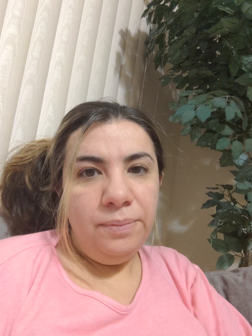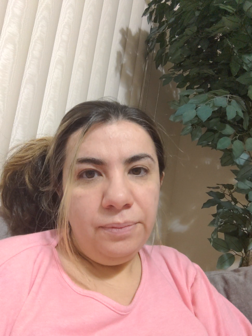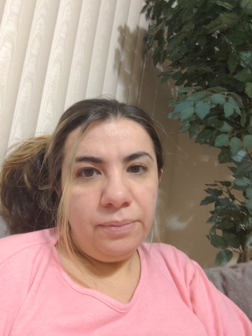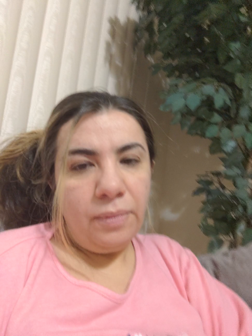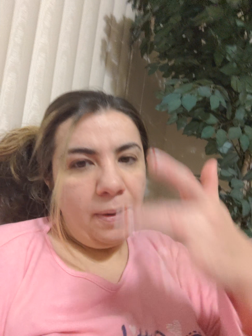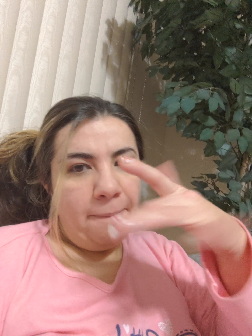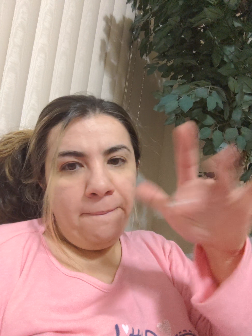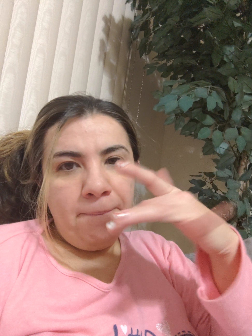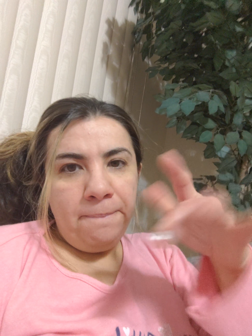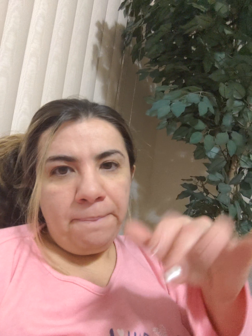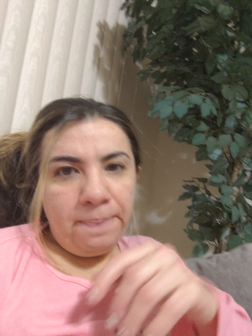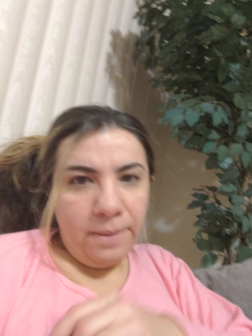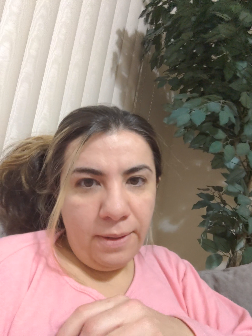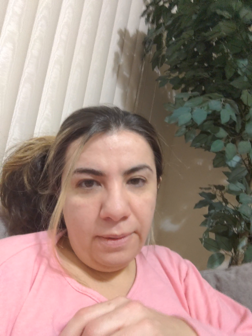empty